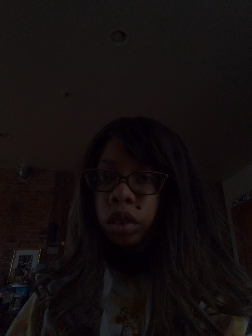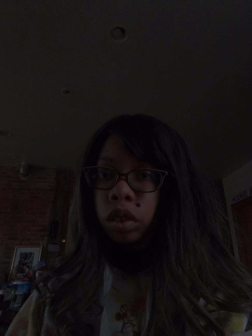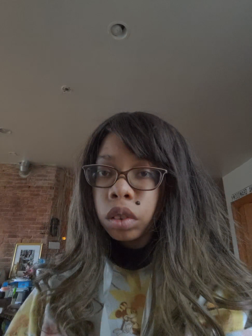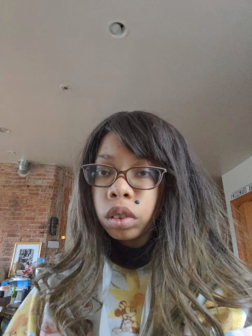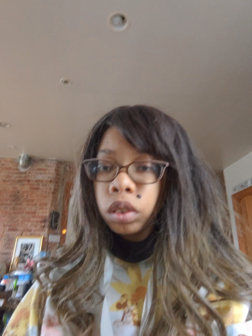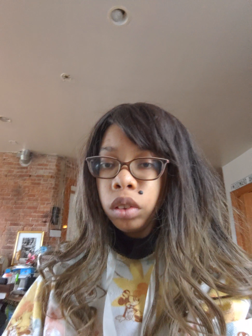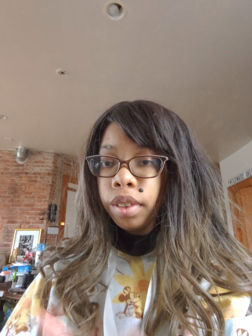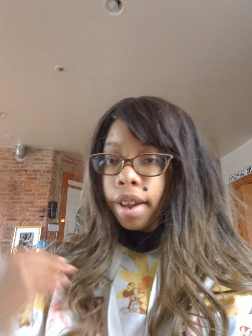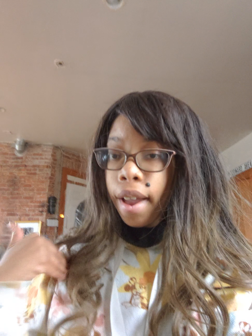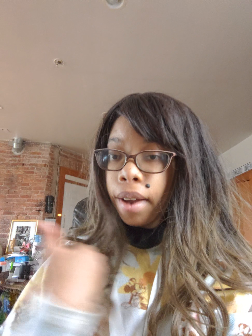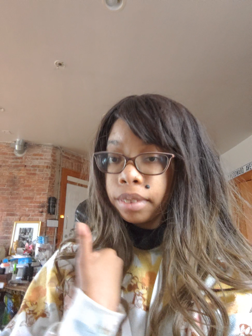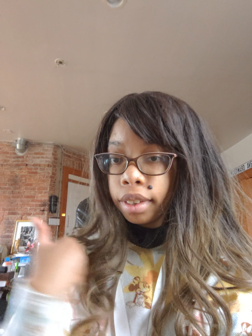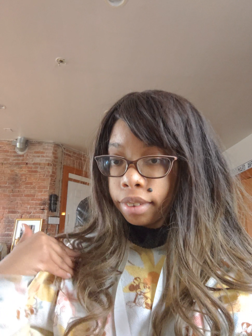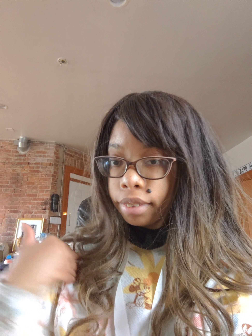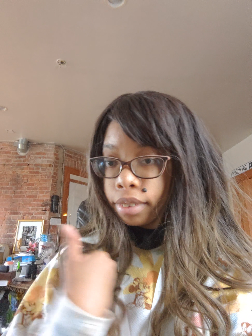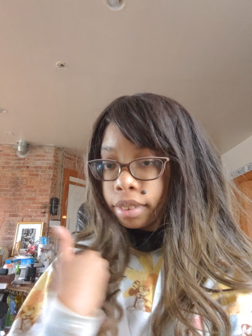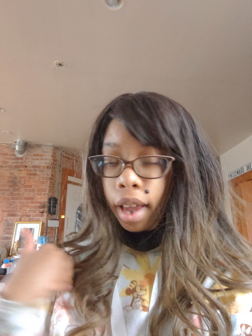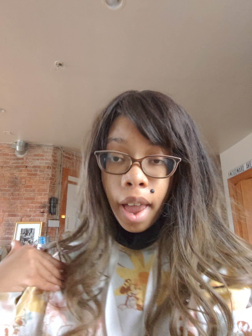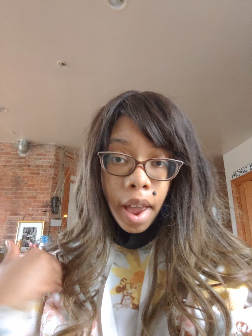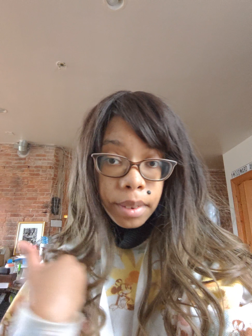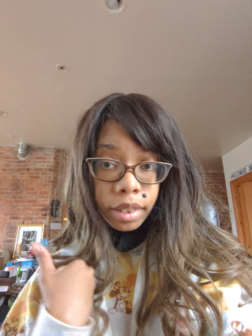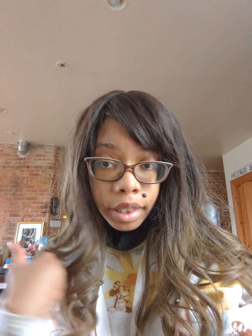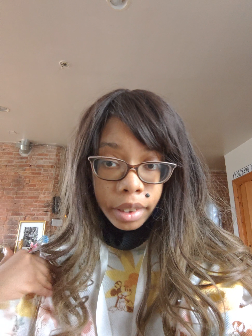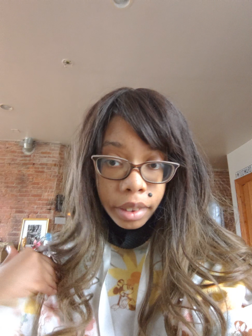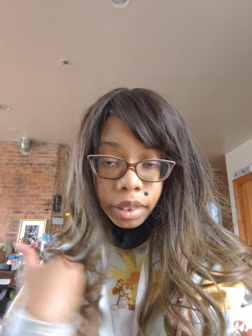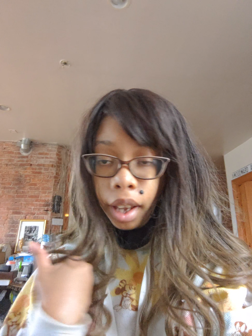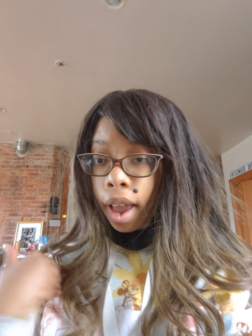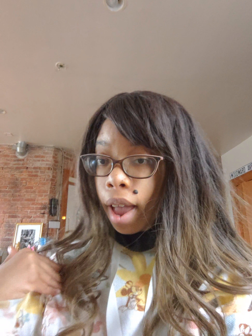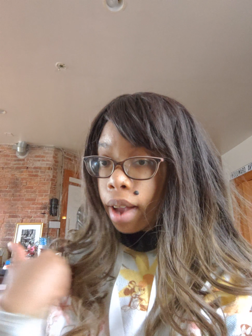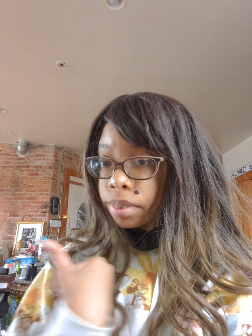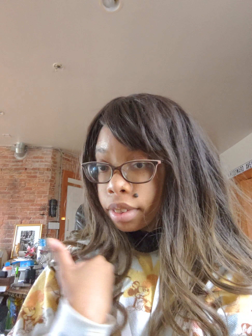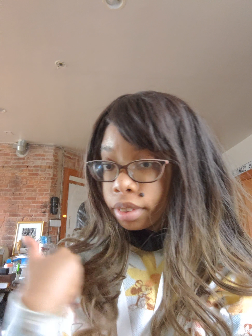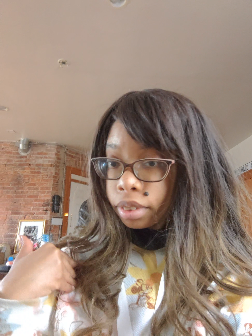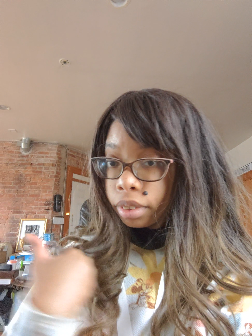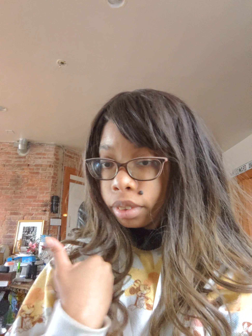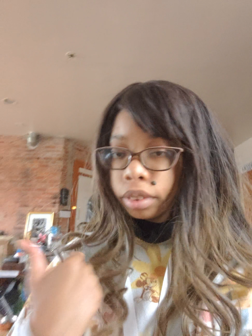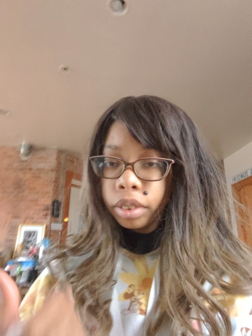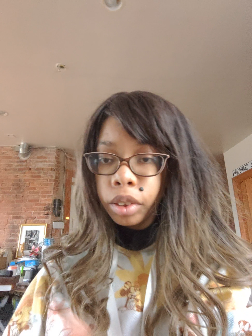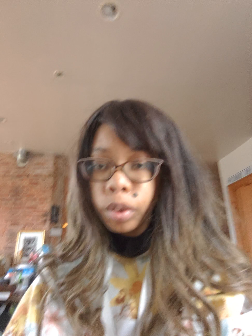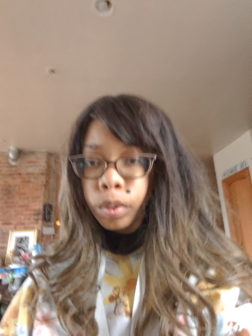animal